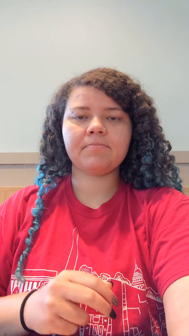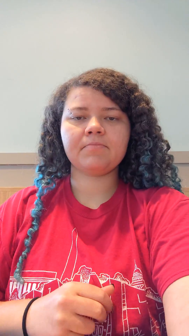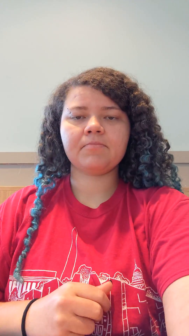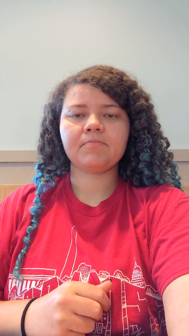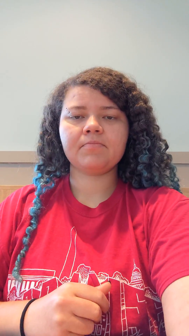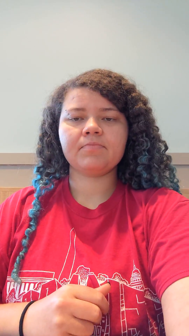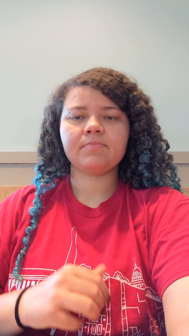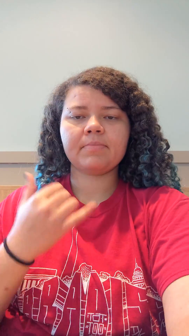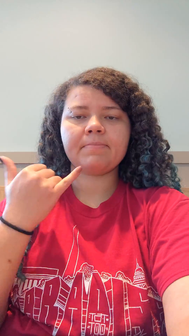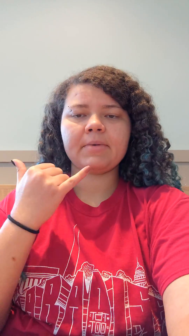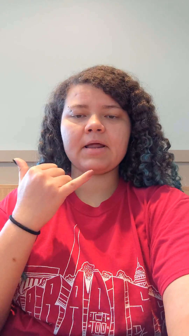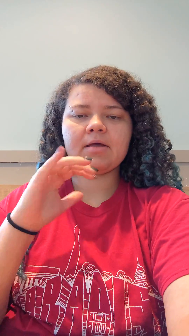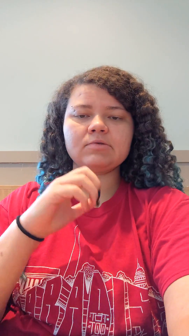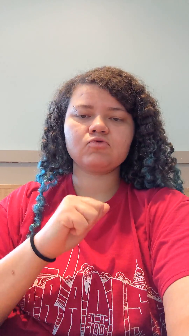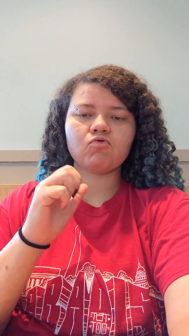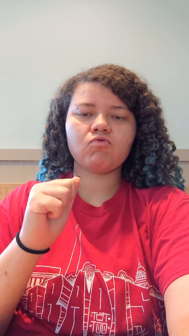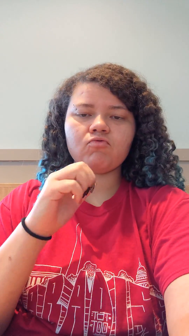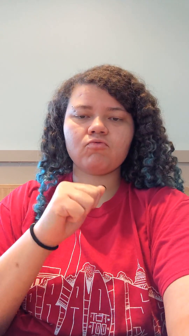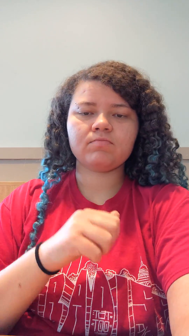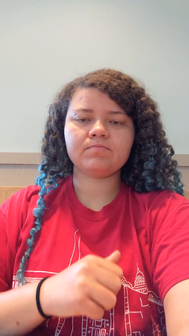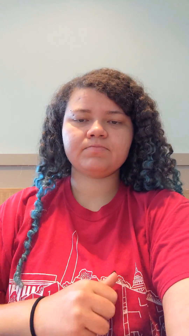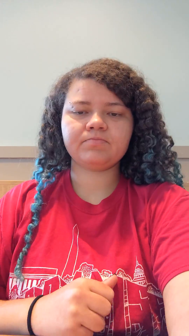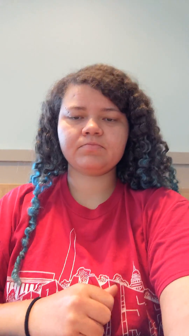play dough